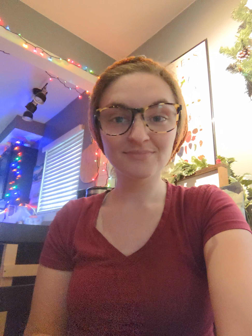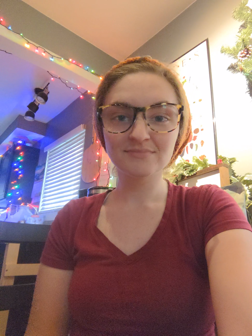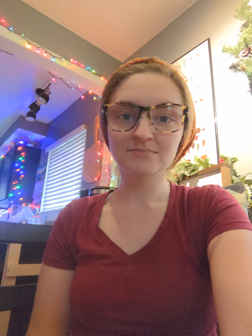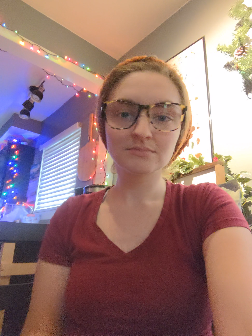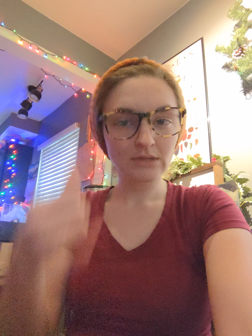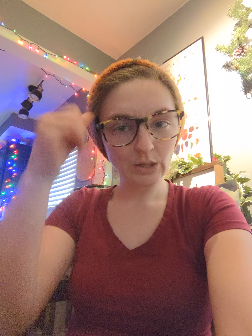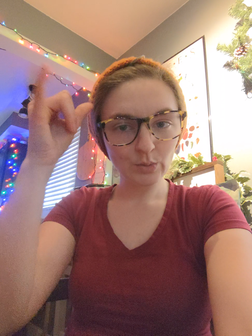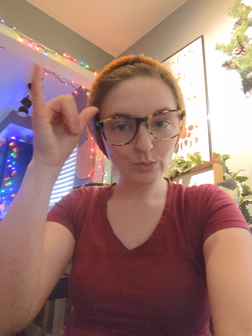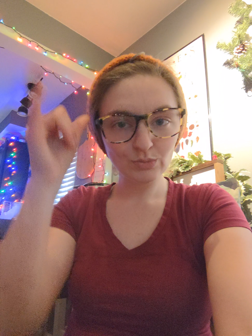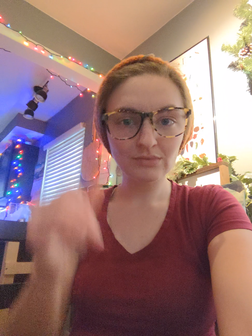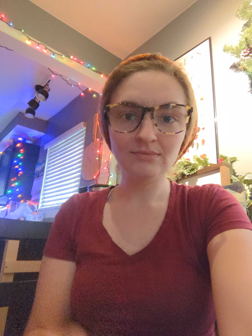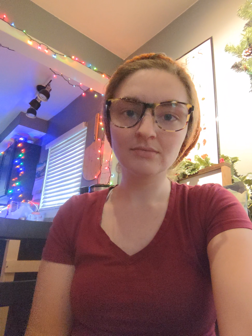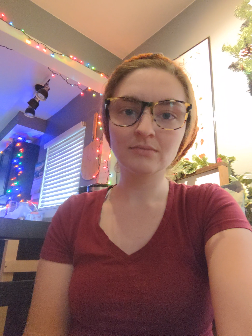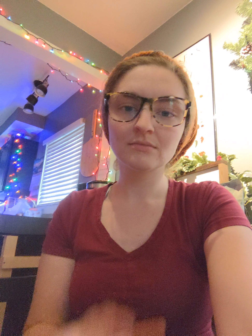cow